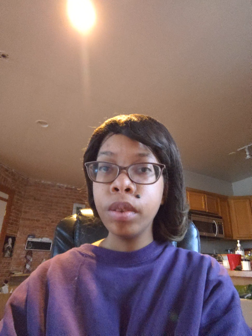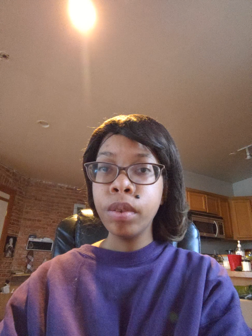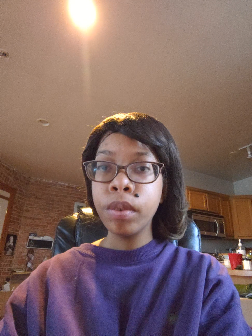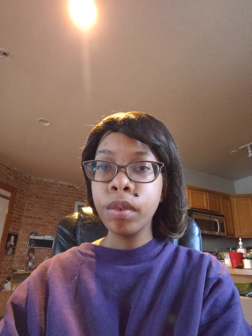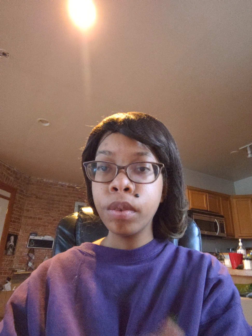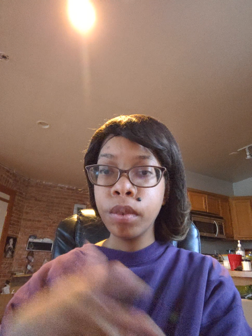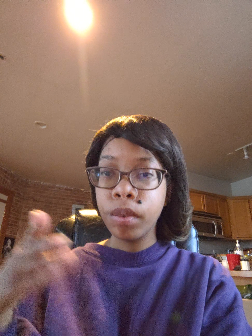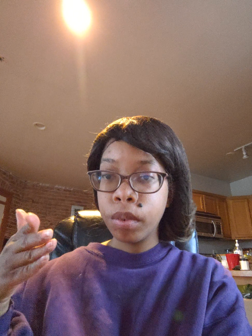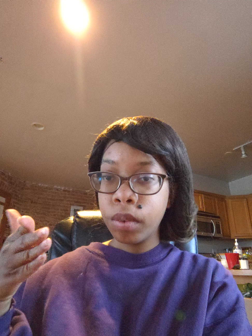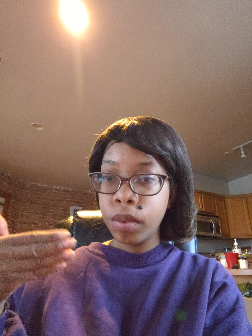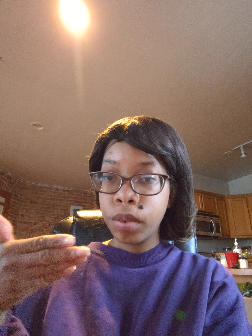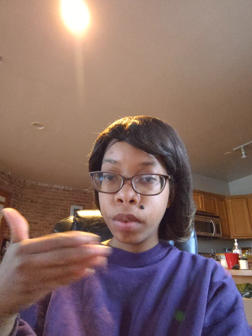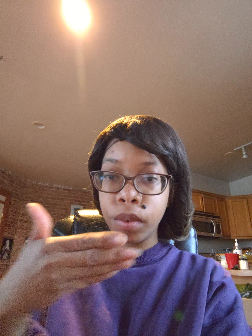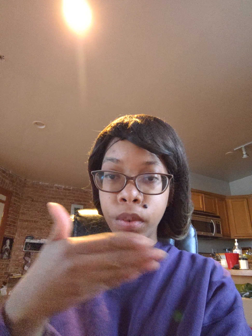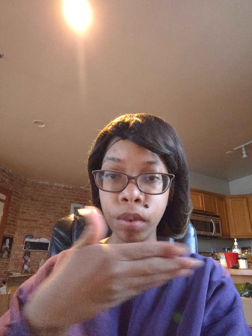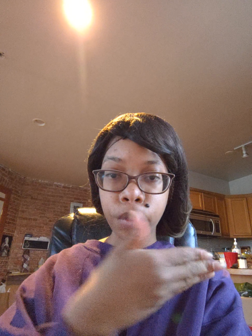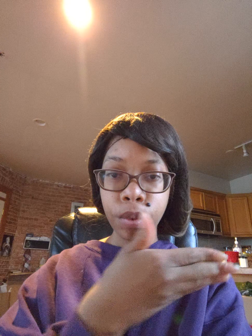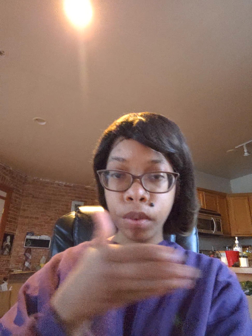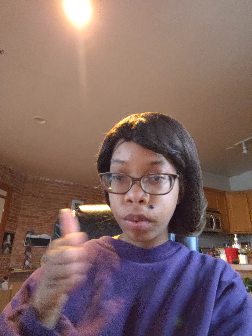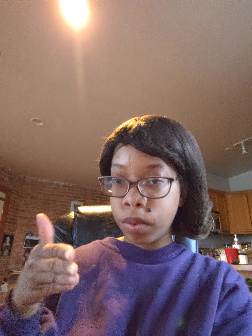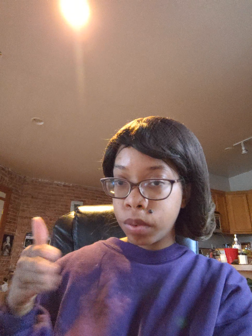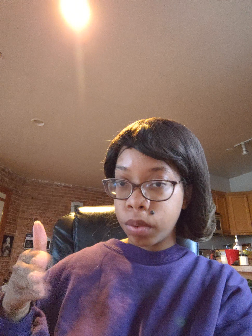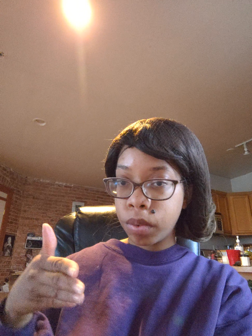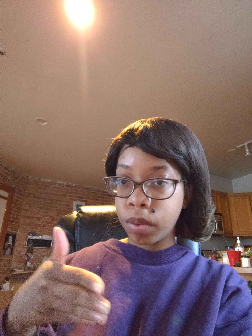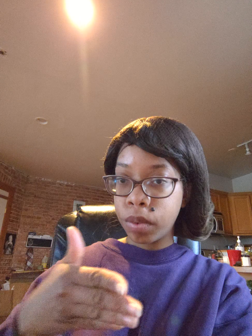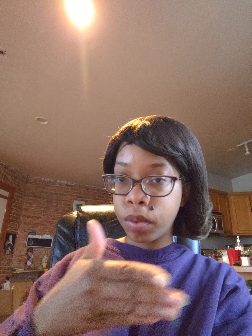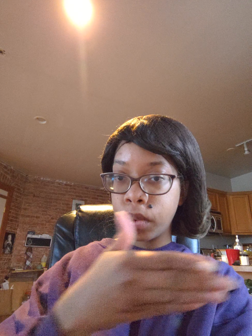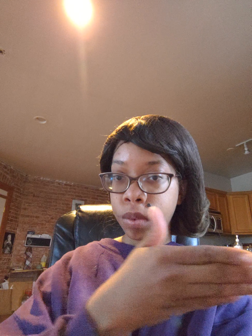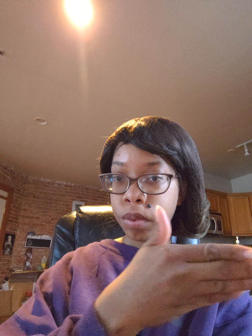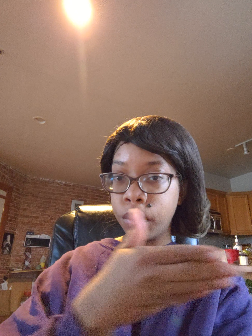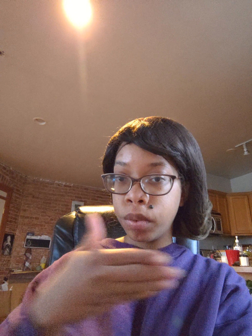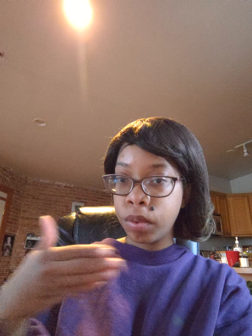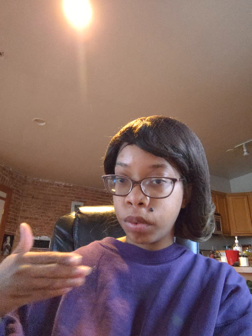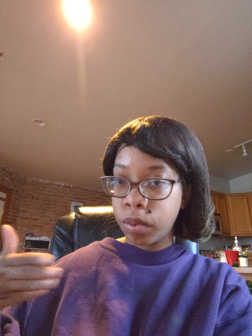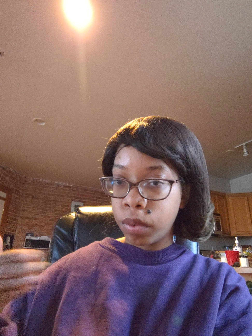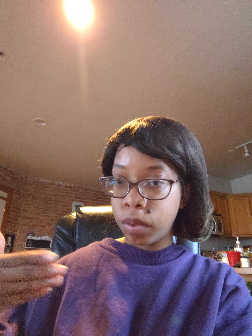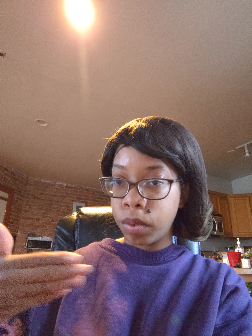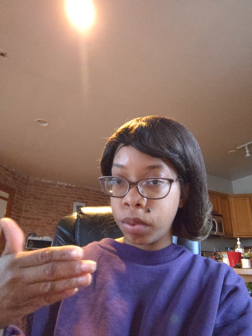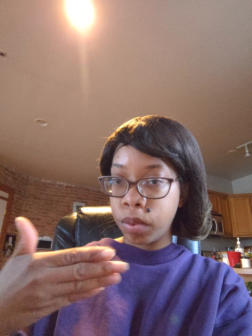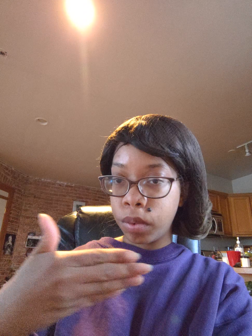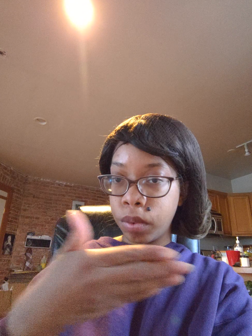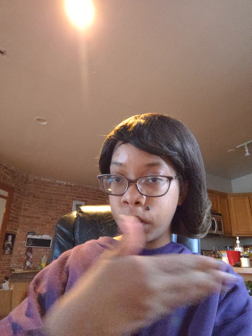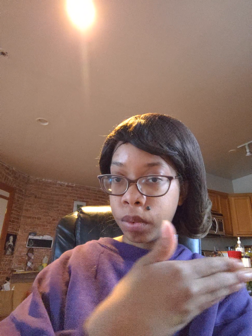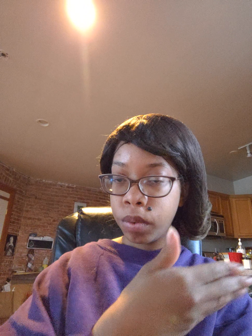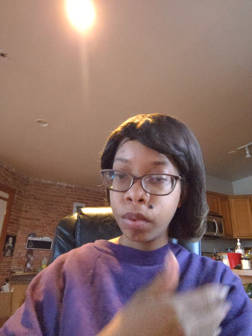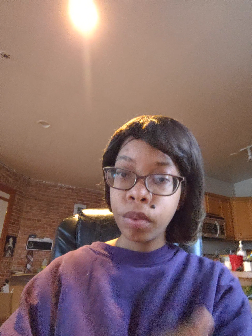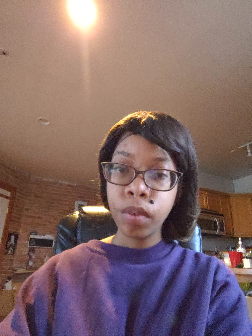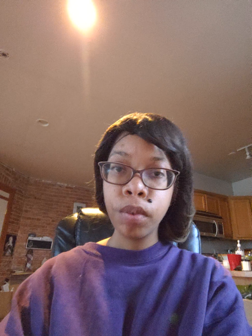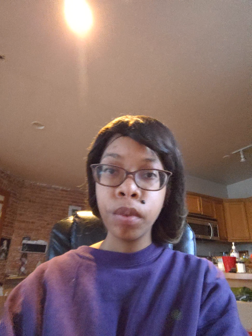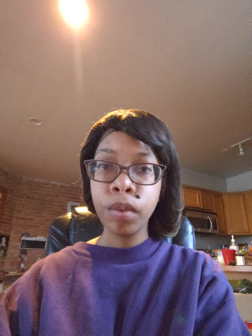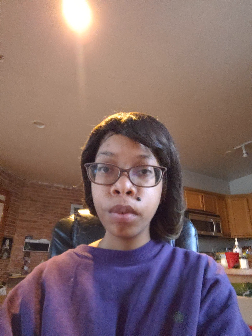fish